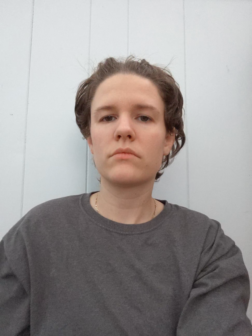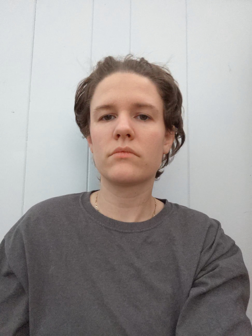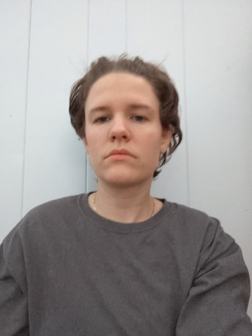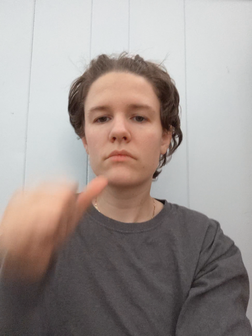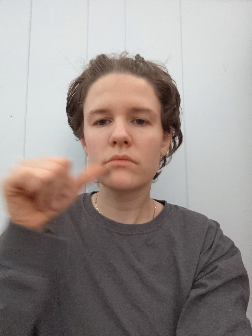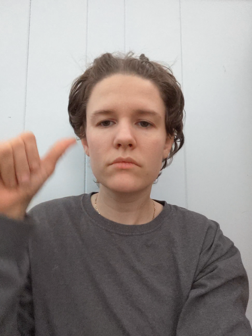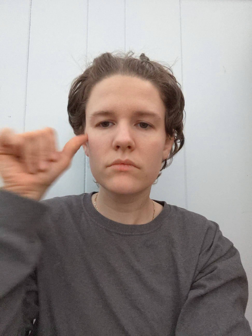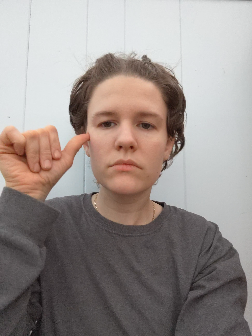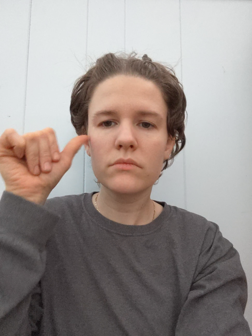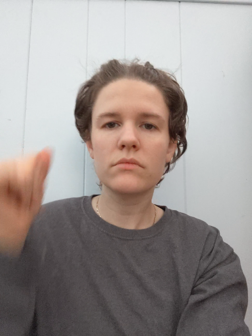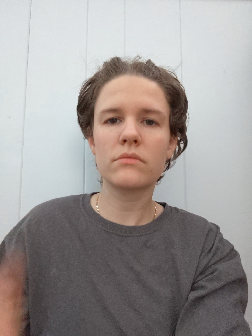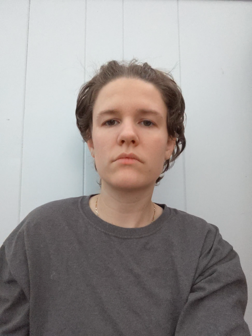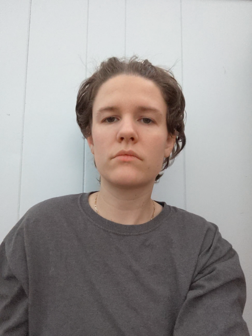yesterday